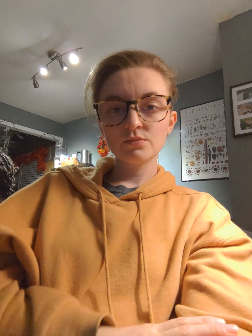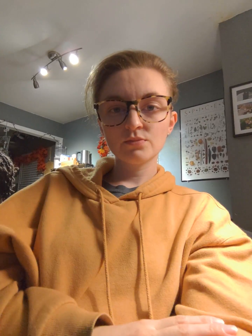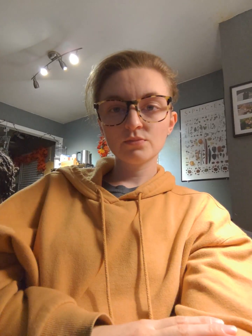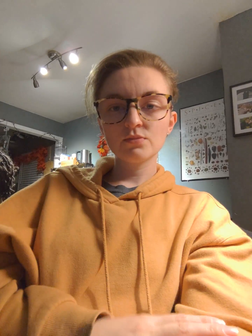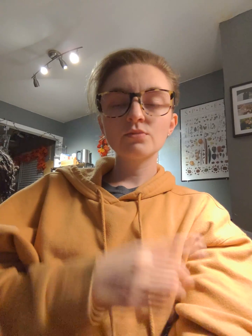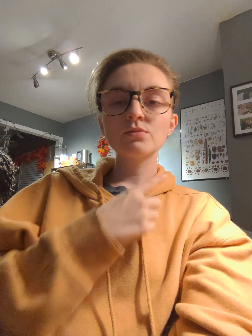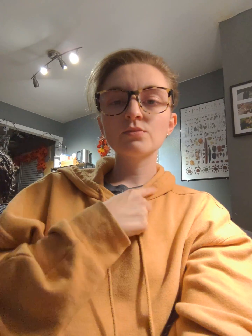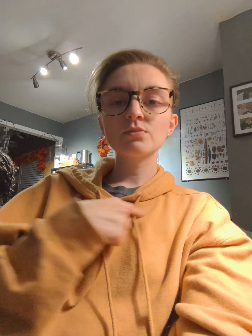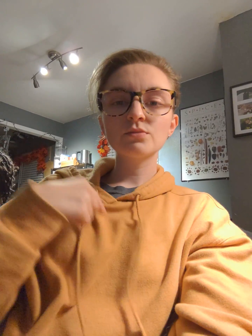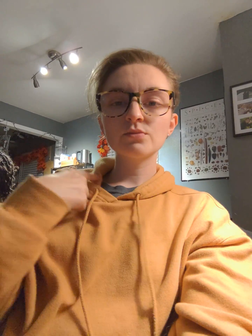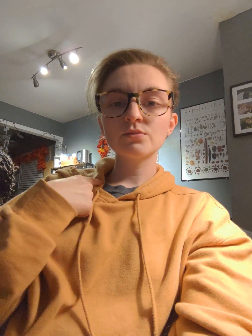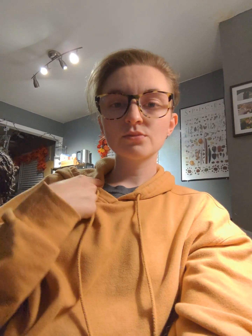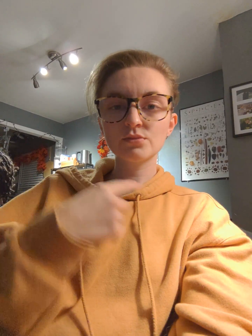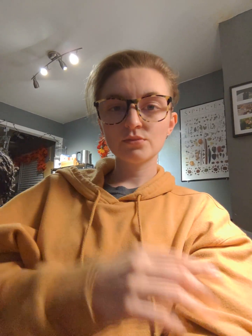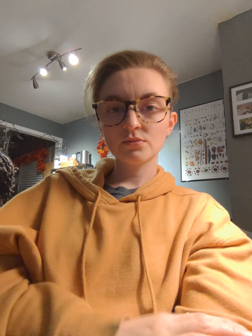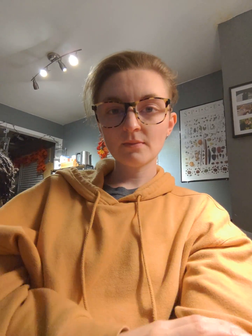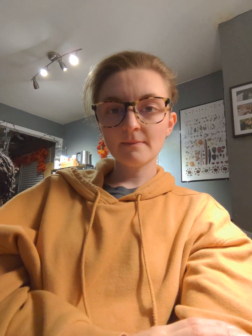necklace